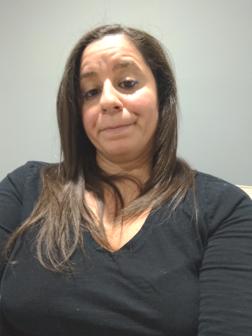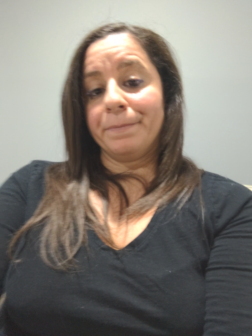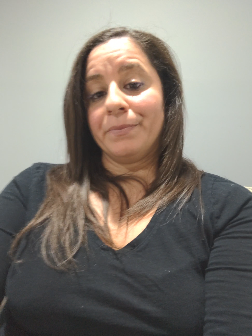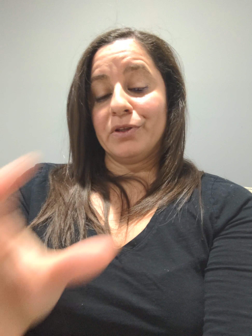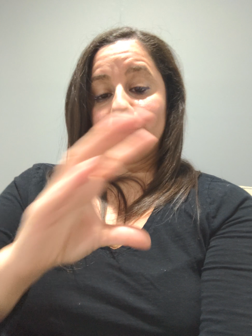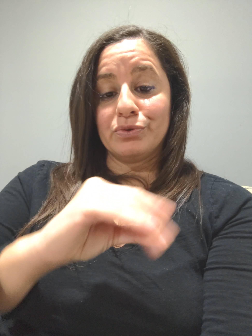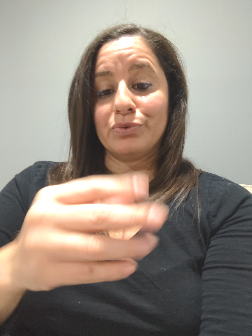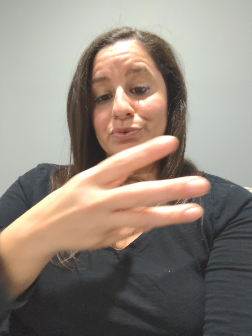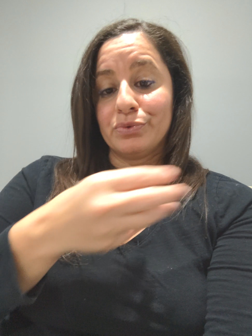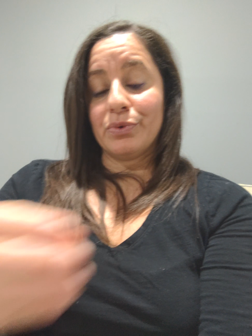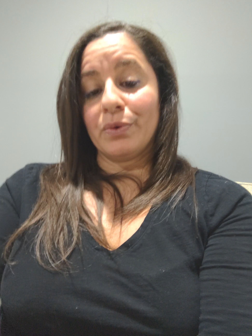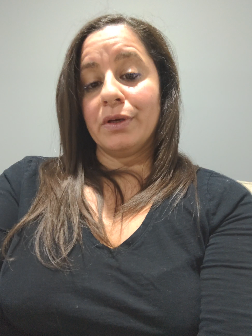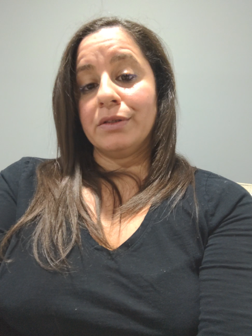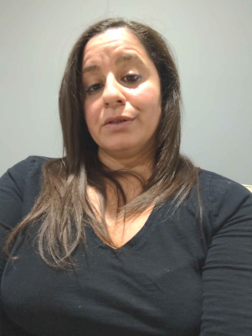story